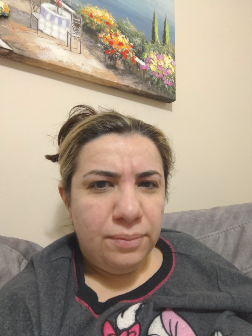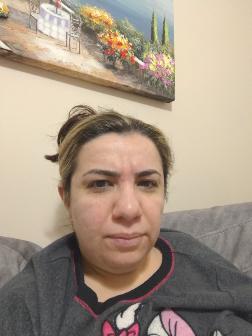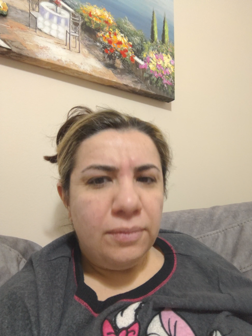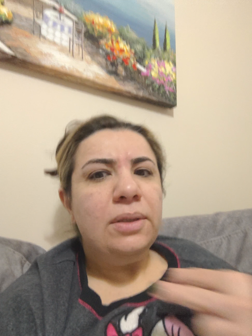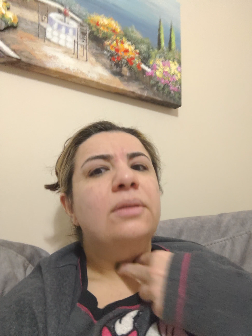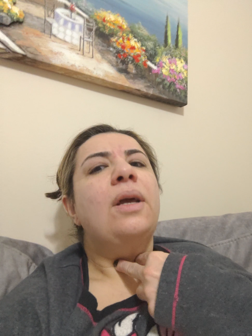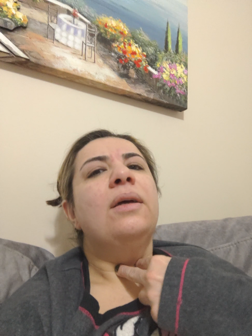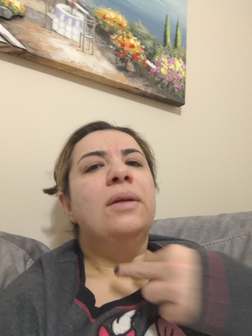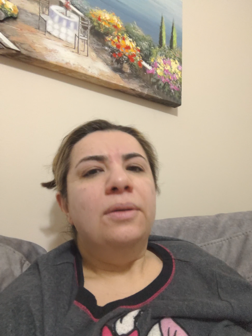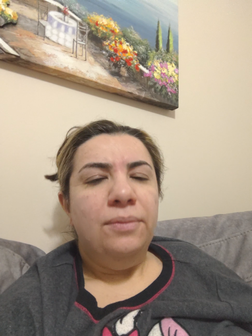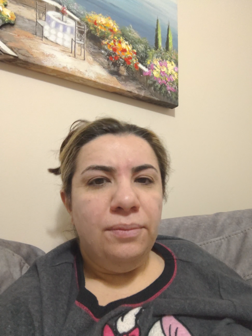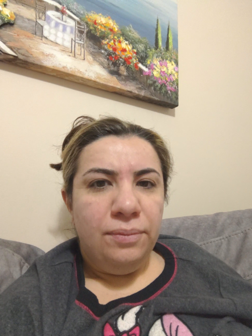stuck